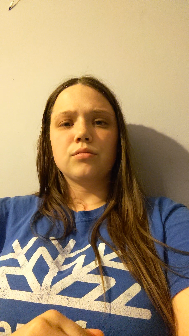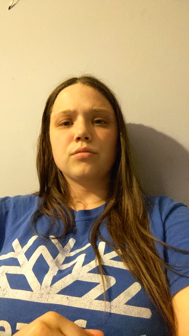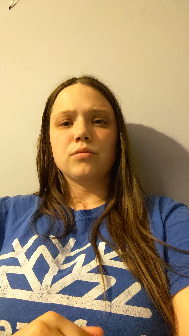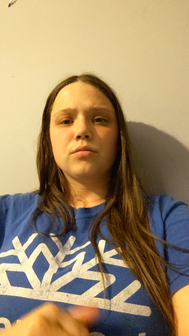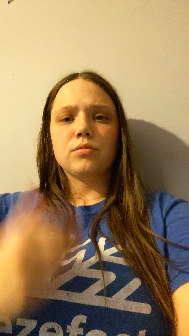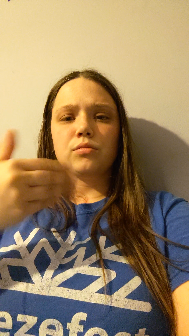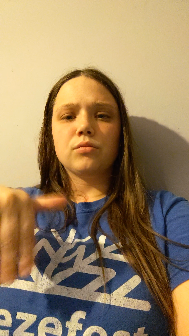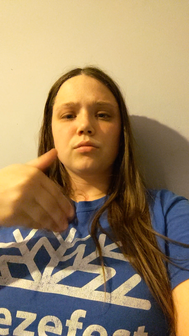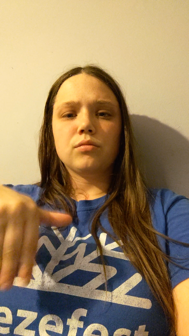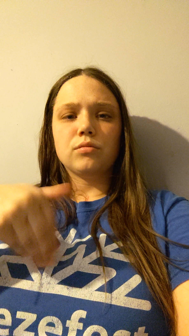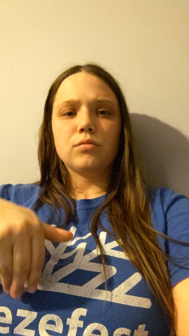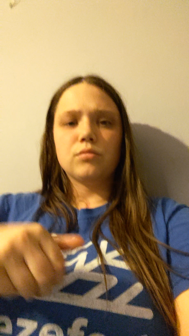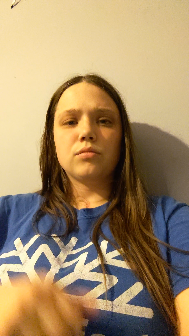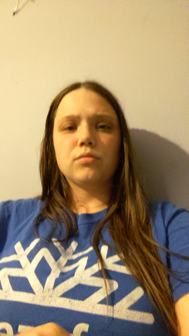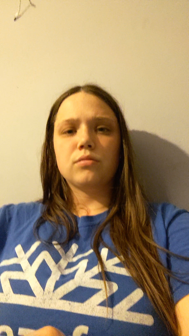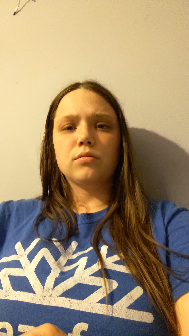shorts